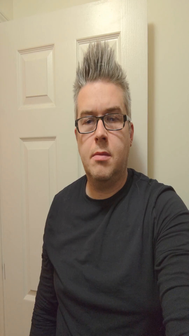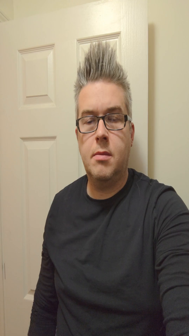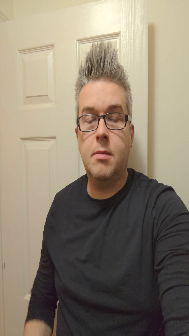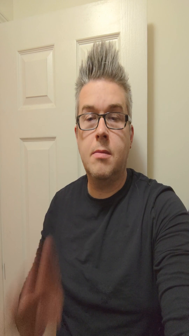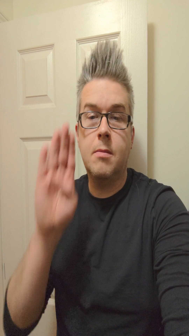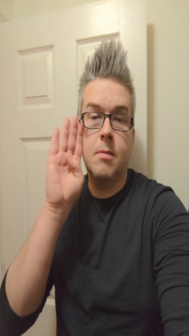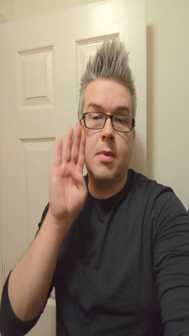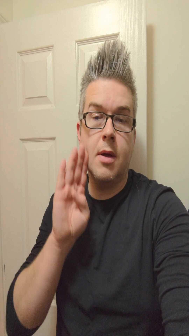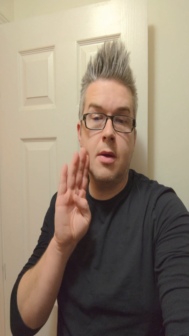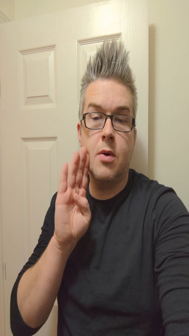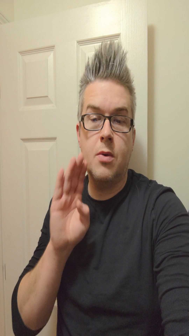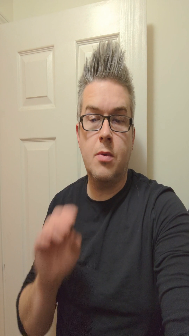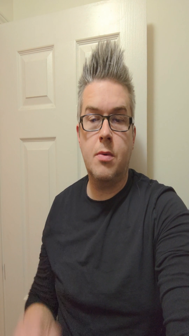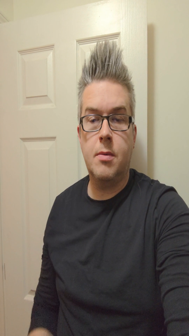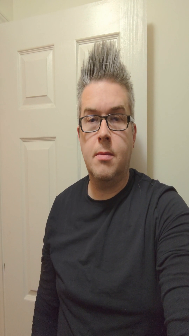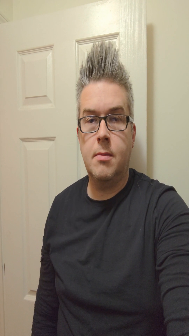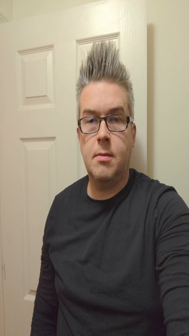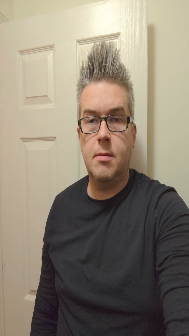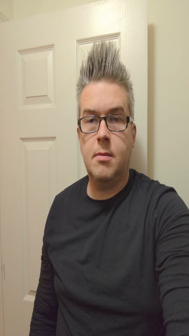brown